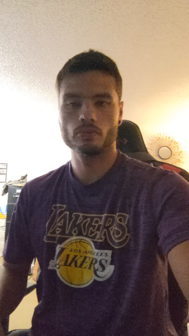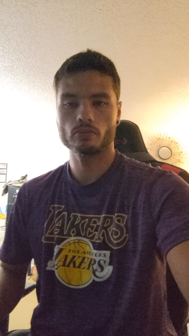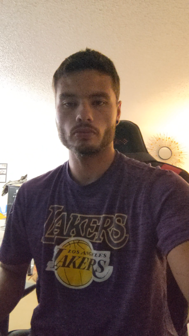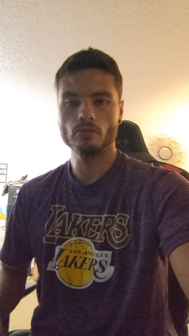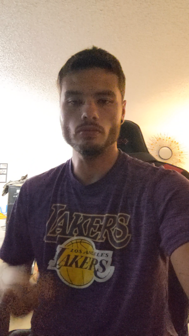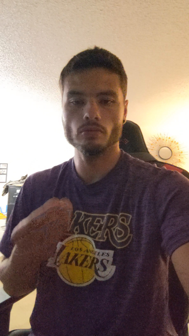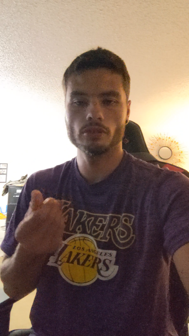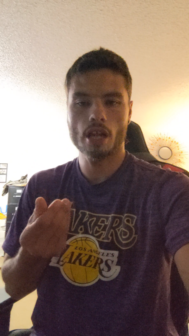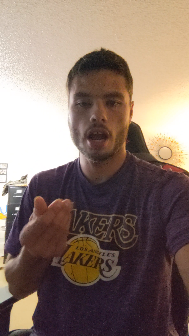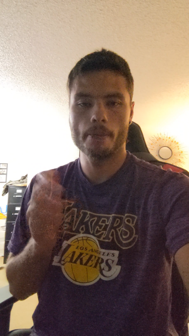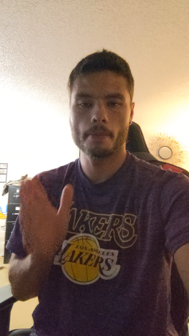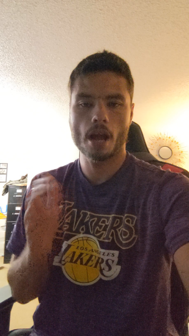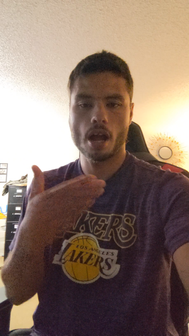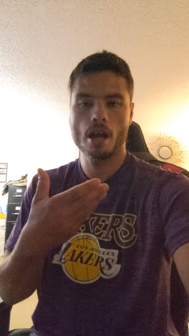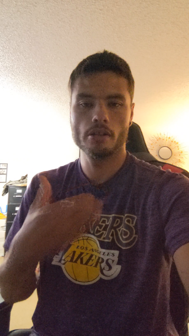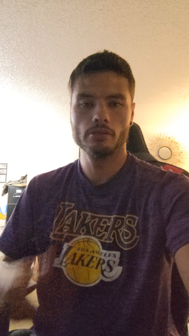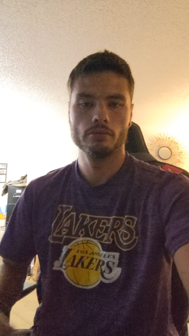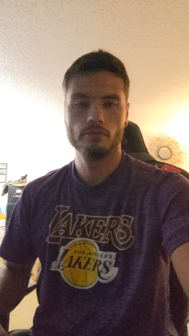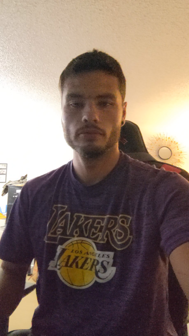sandbox